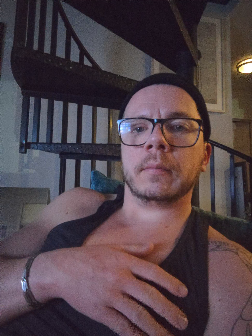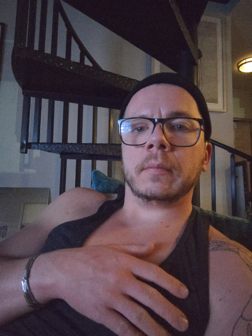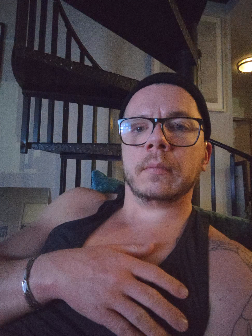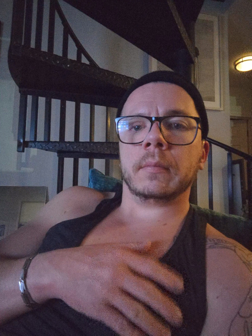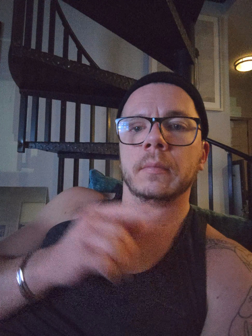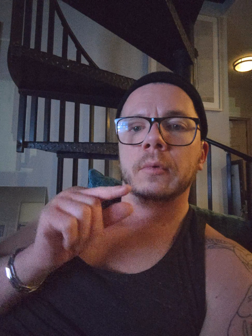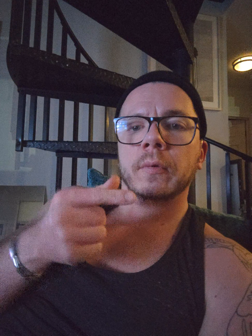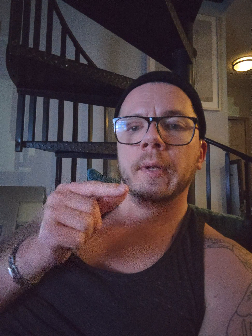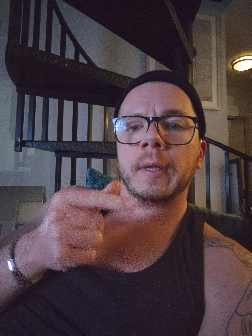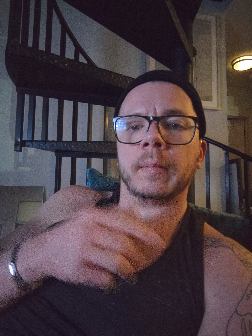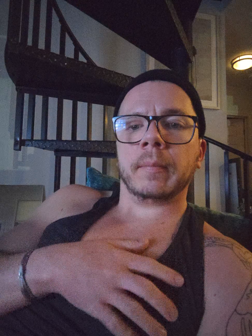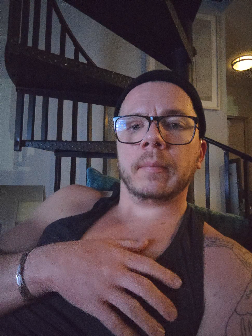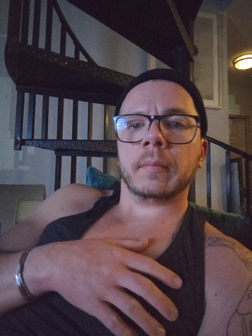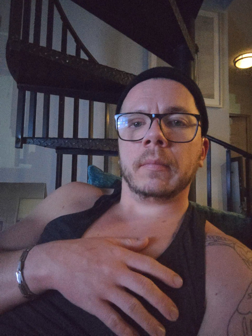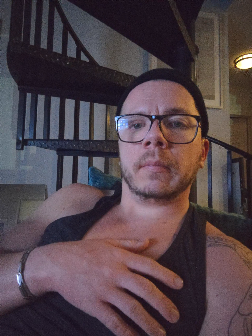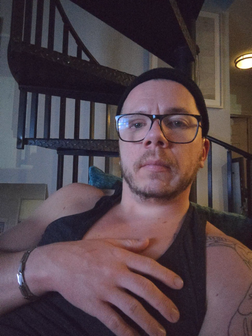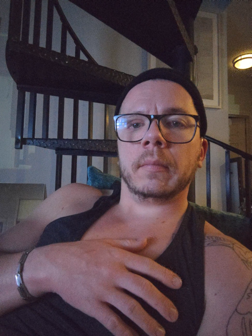green